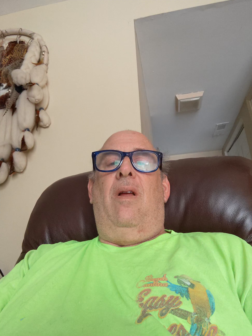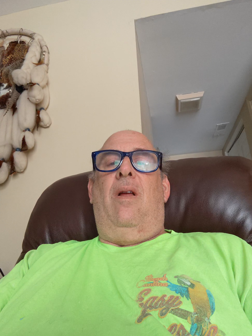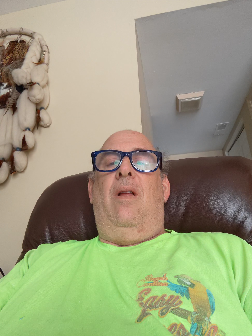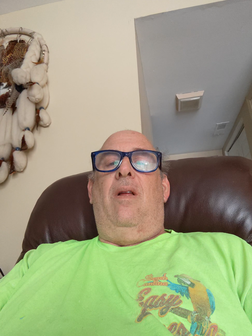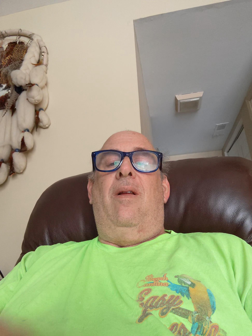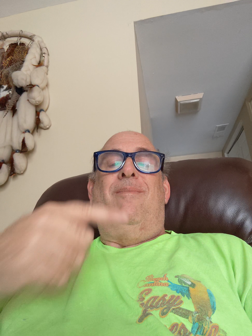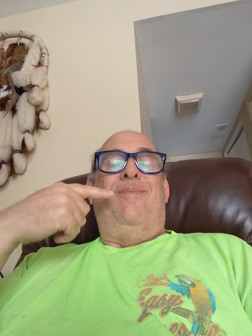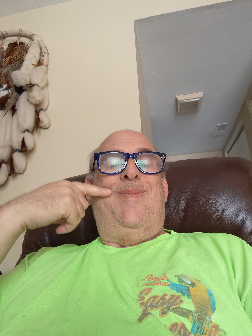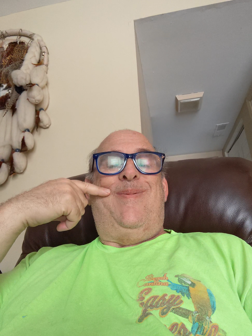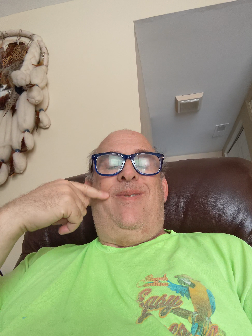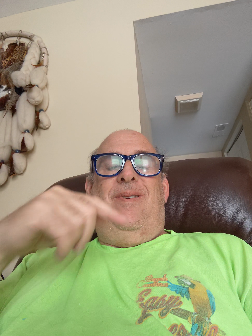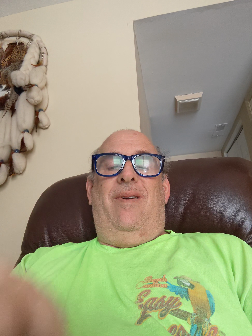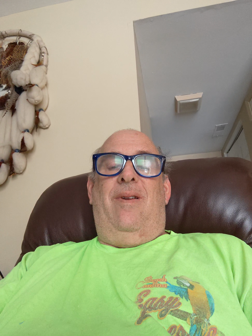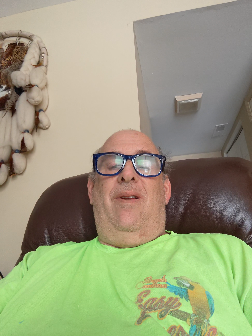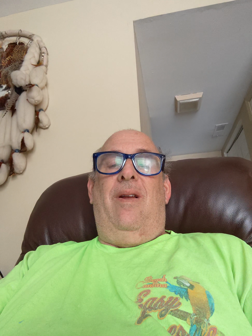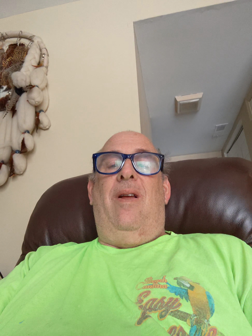smile